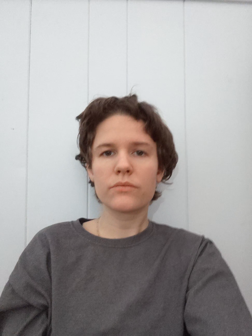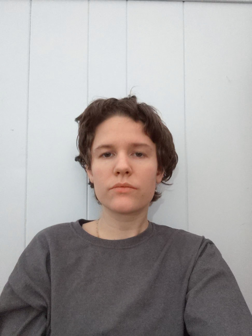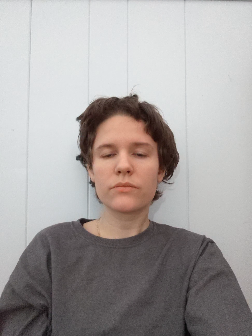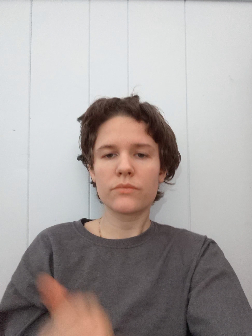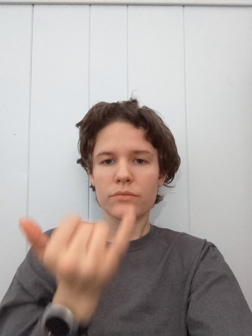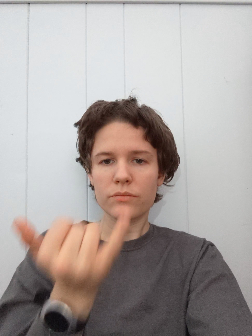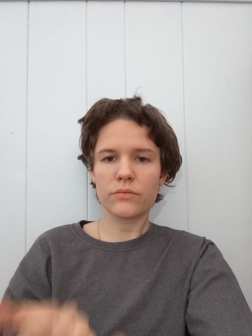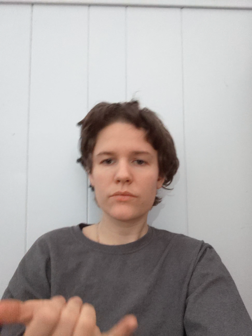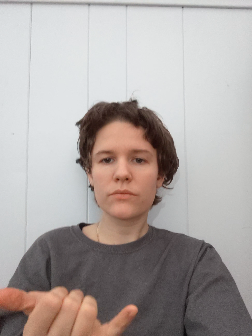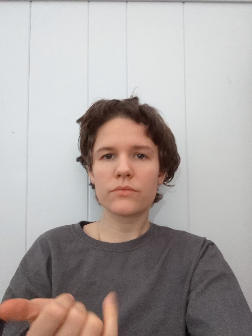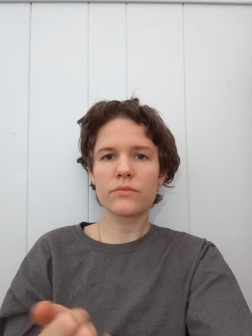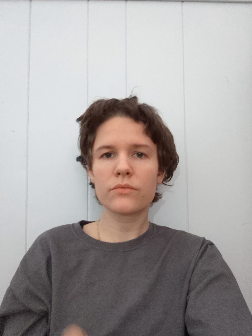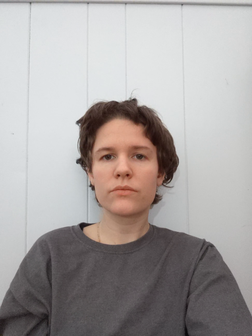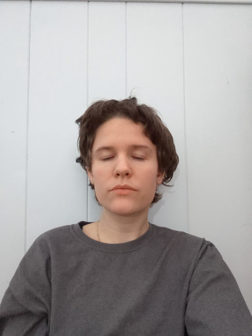now